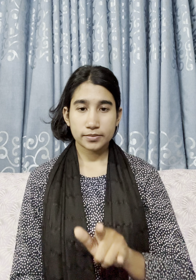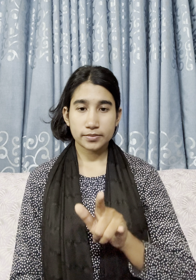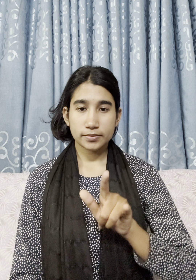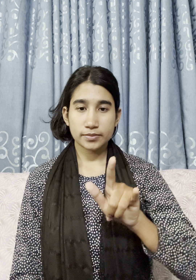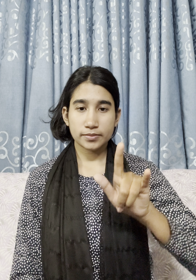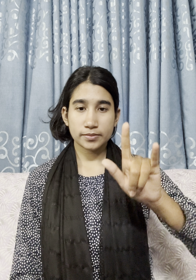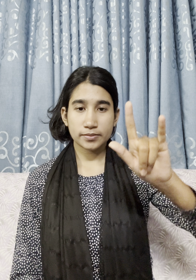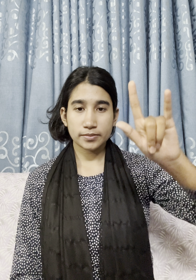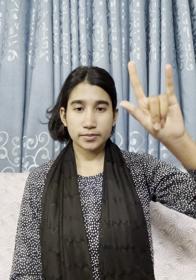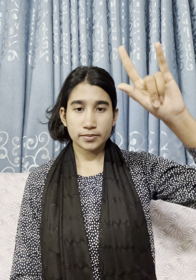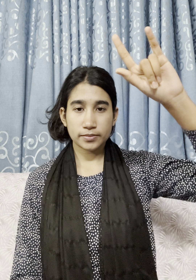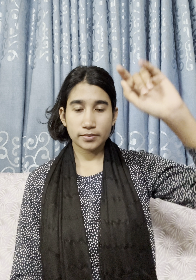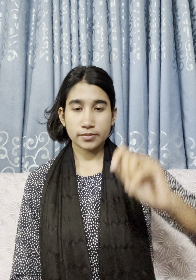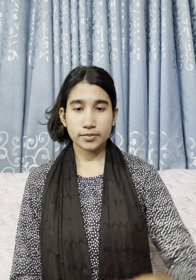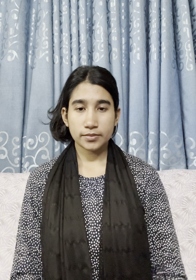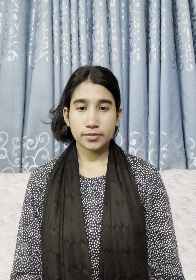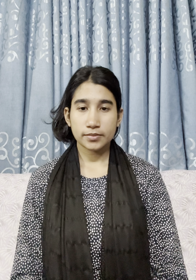বিমান